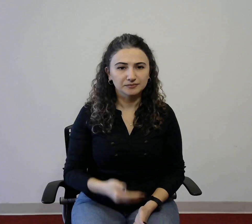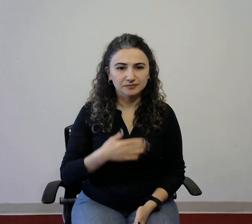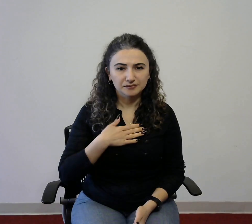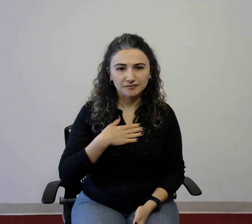mən